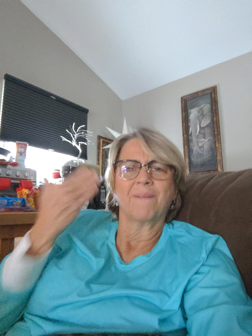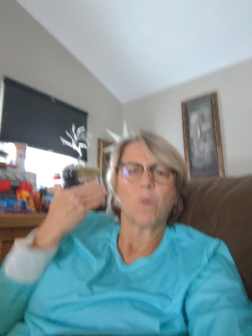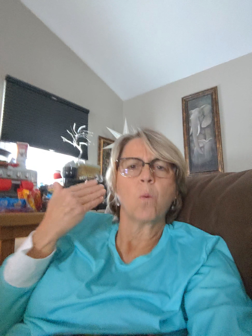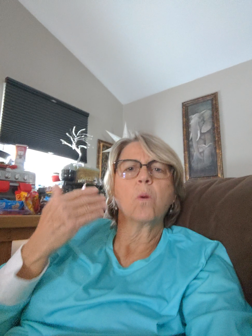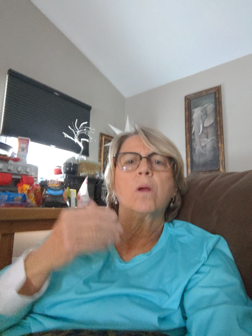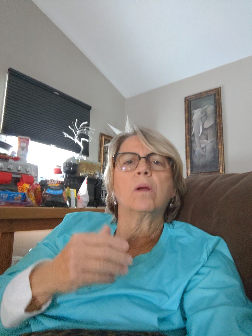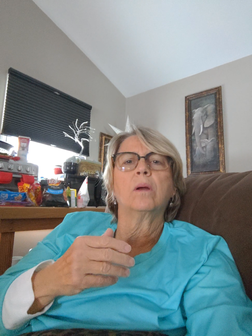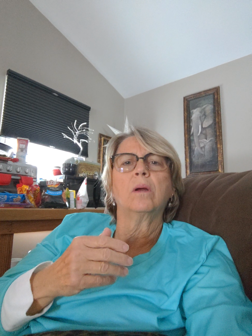before